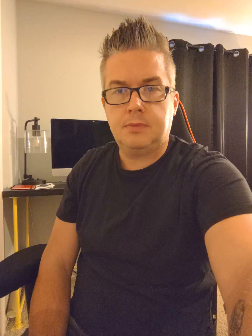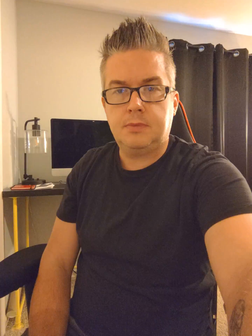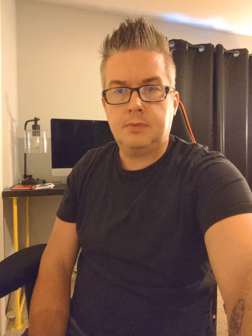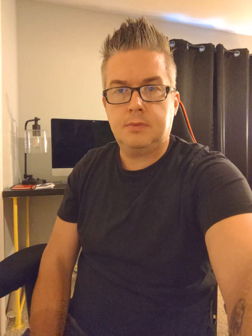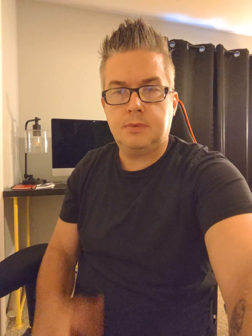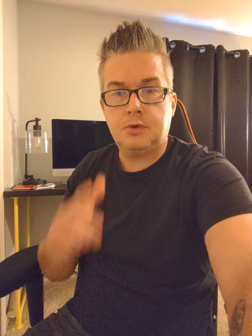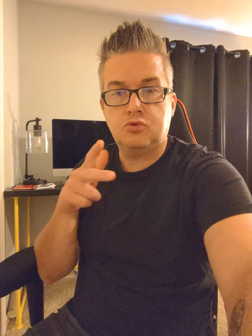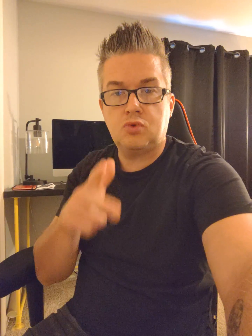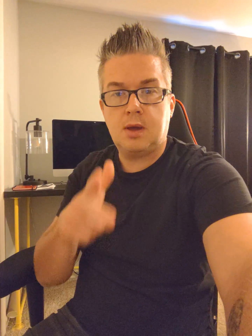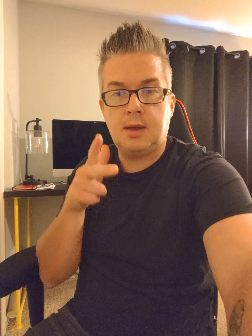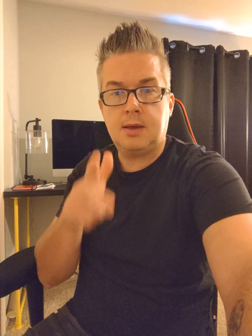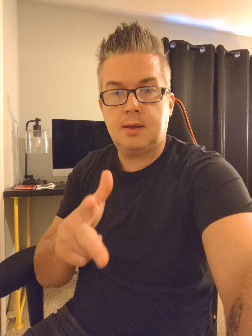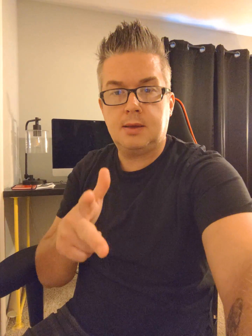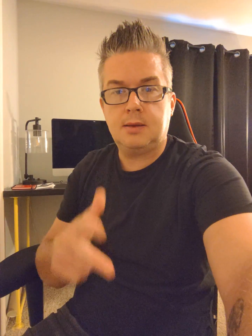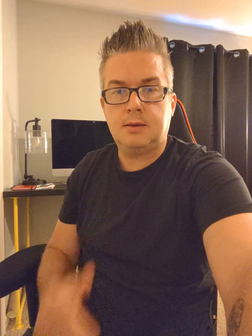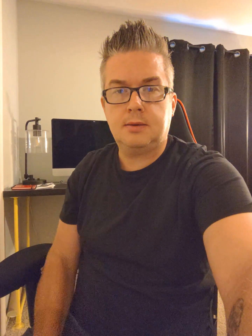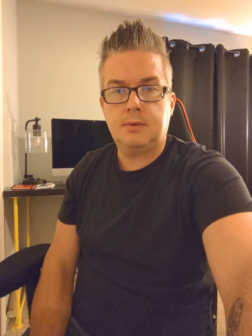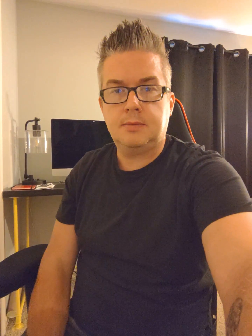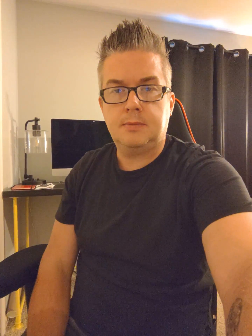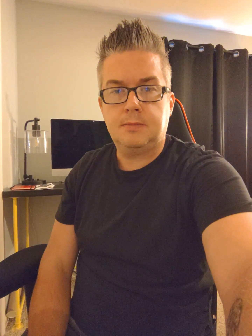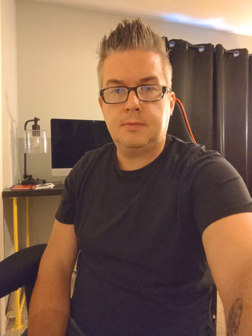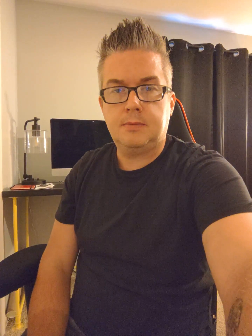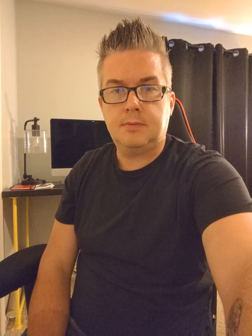garage